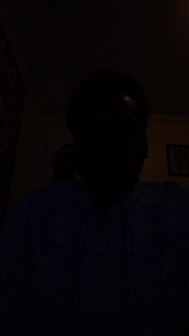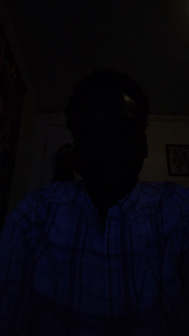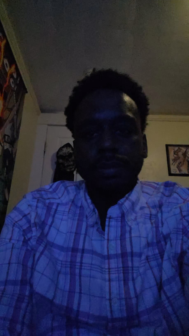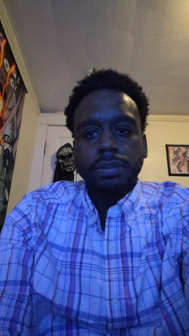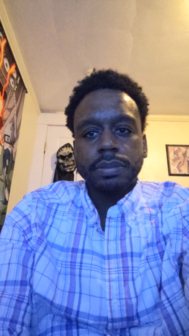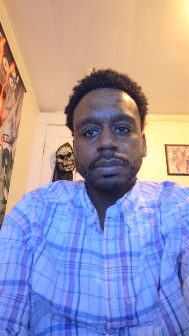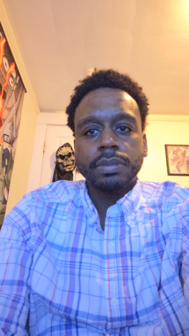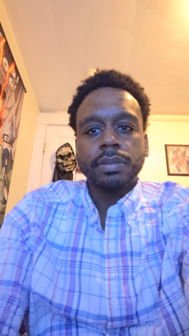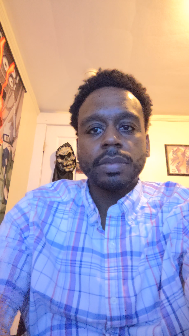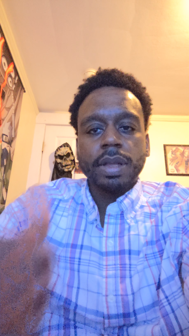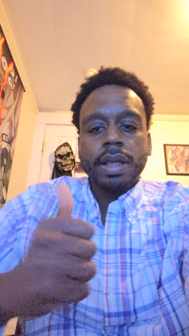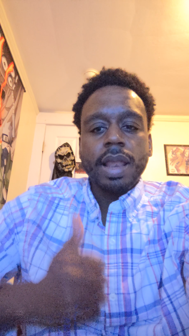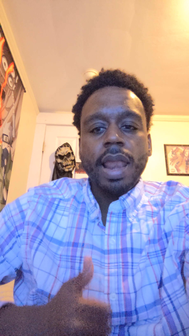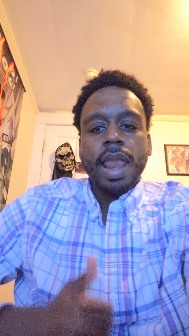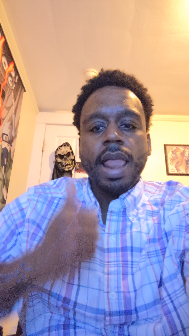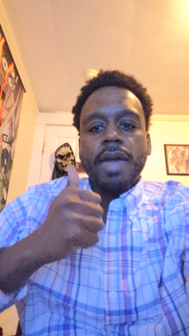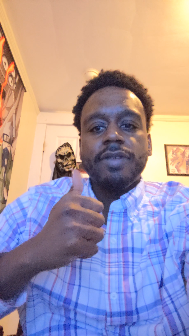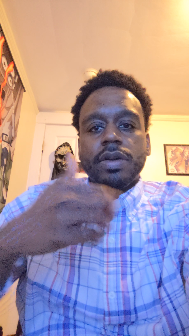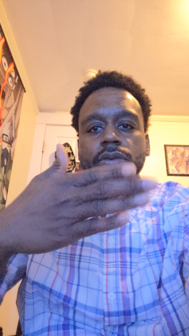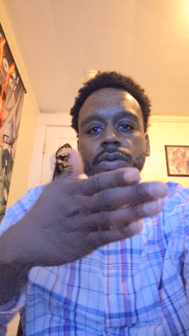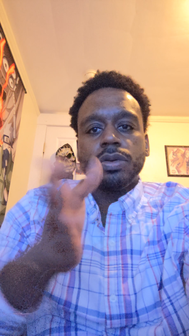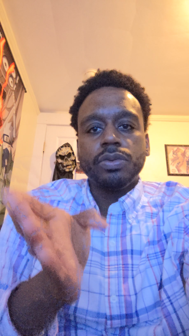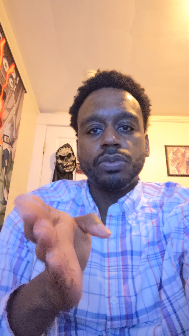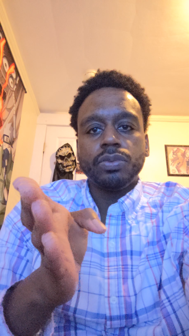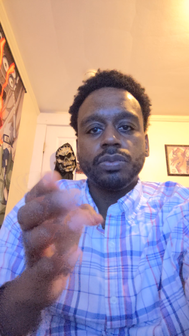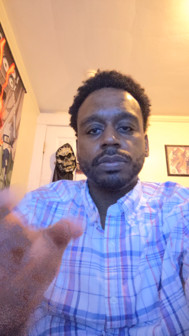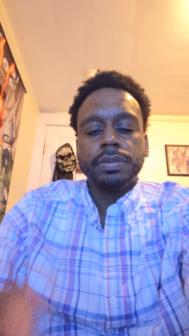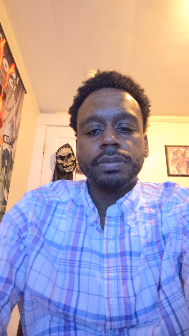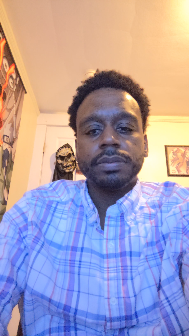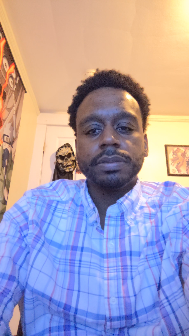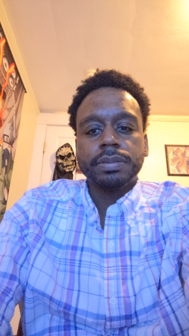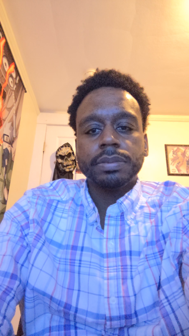living room